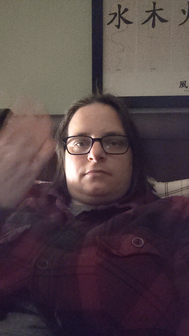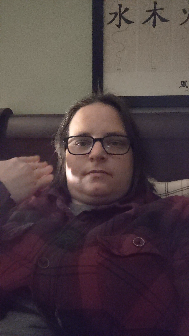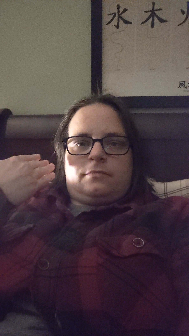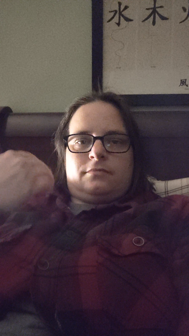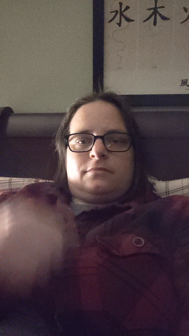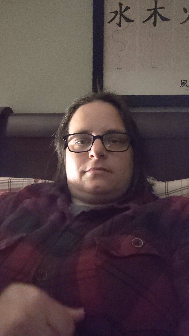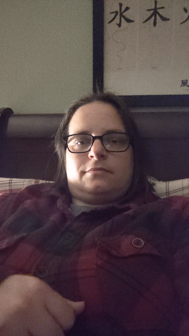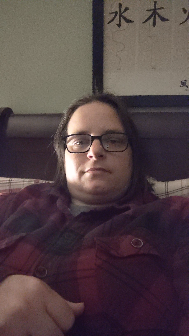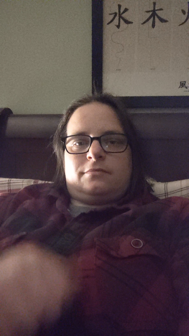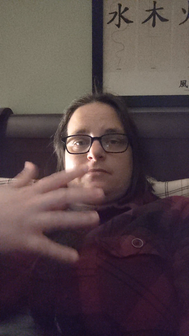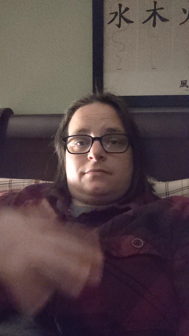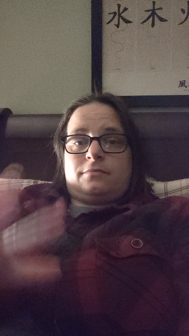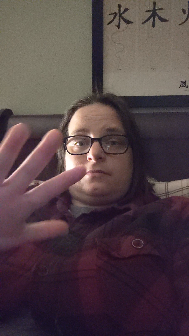dress